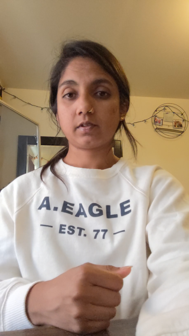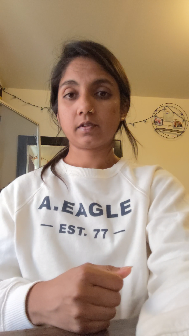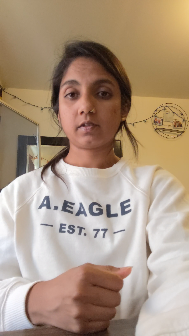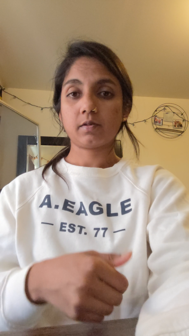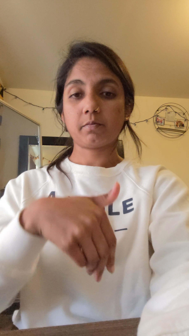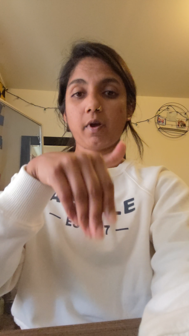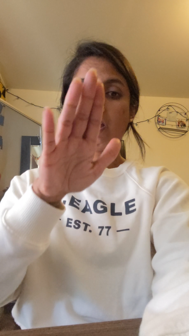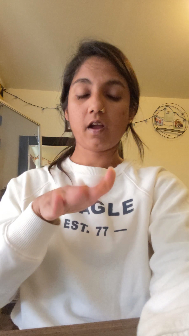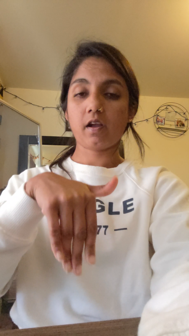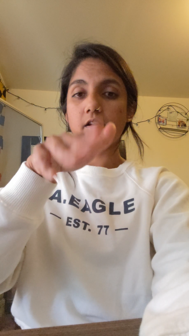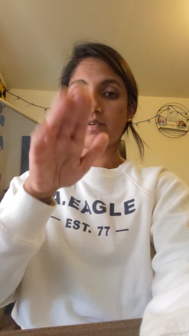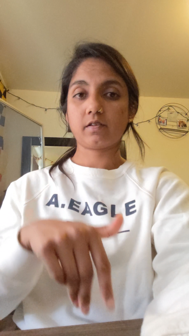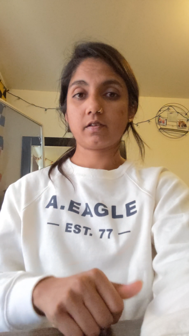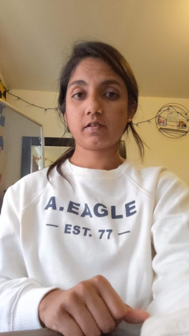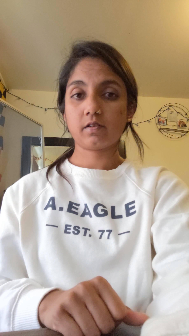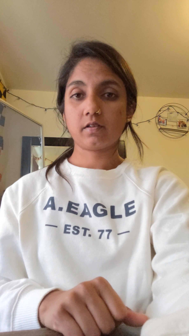paint